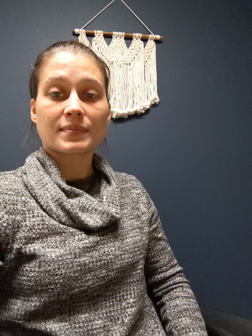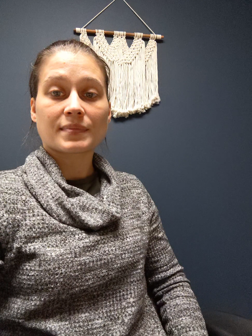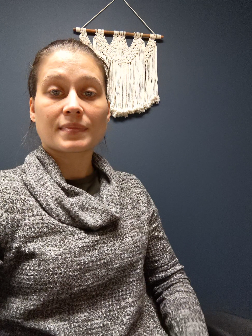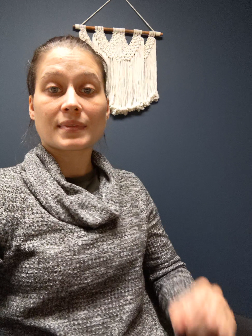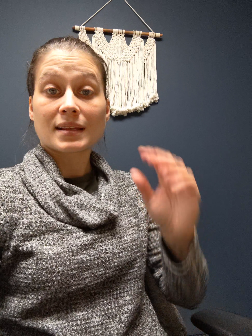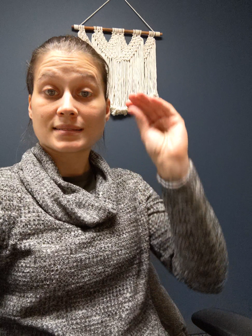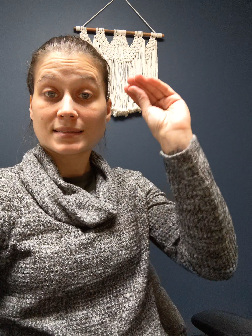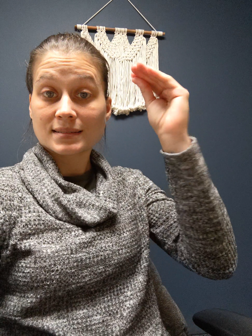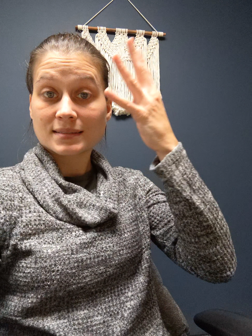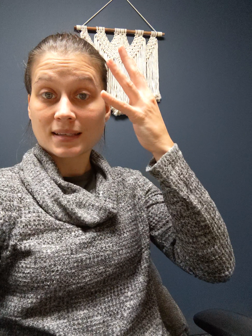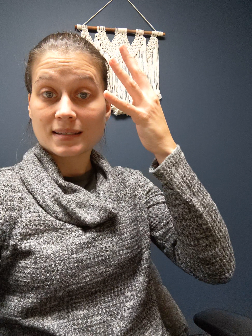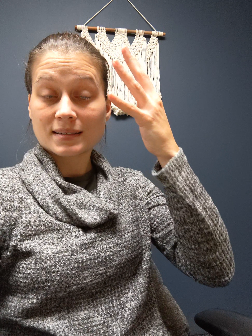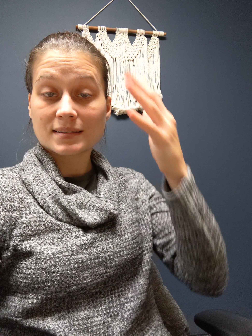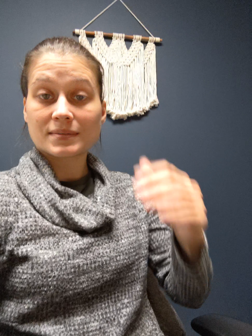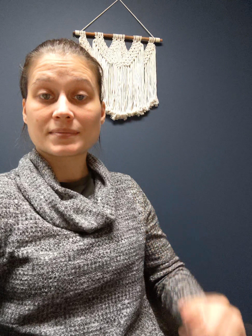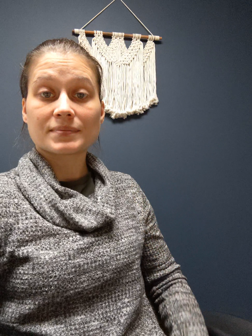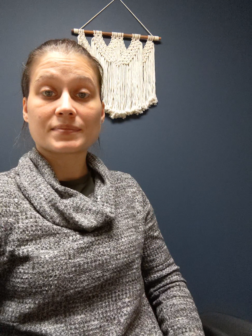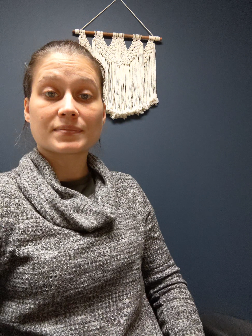sun